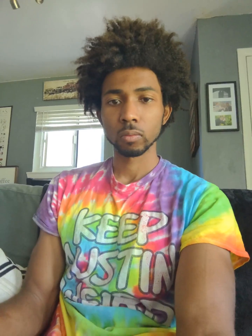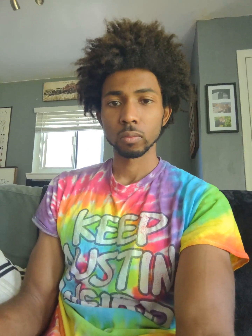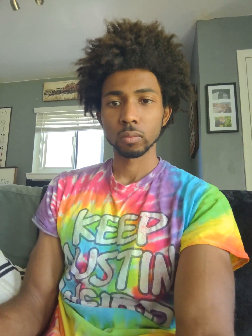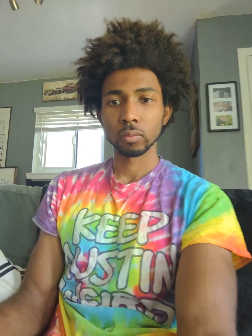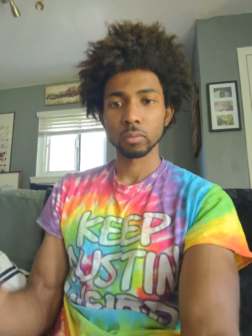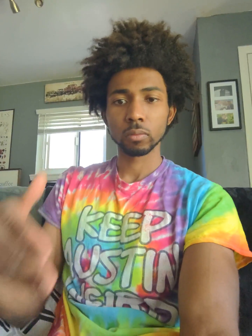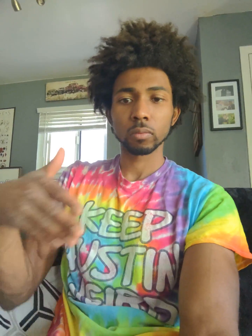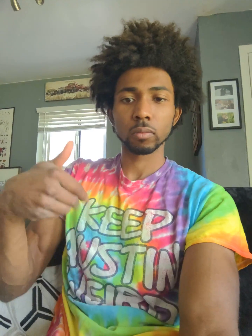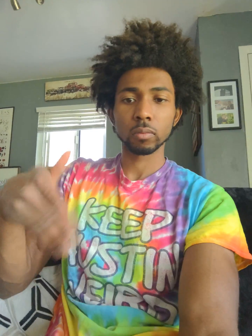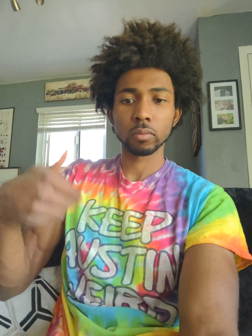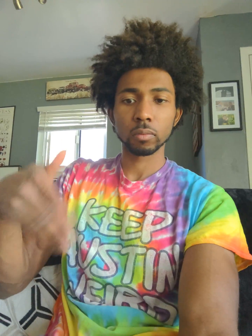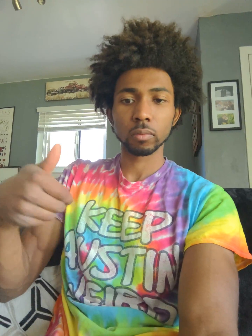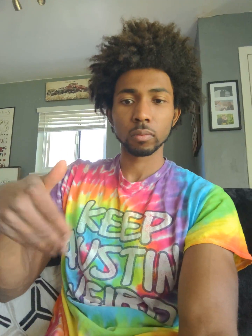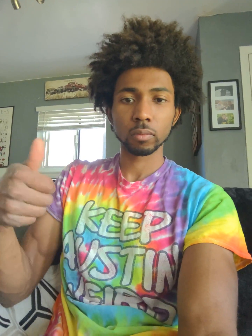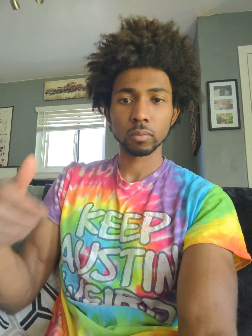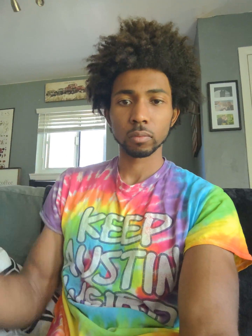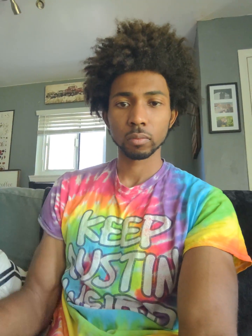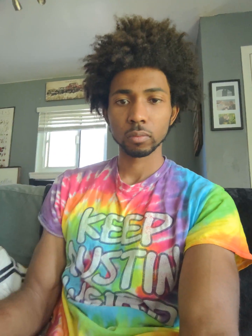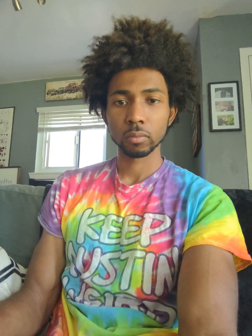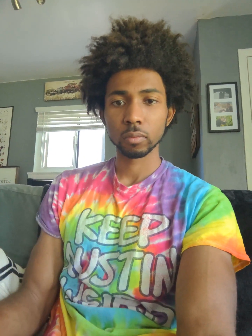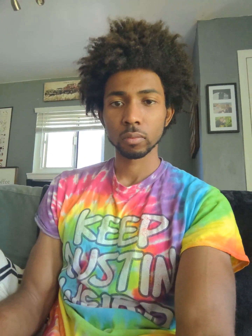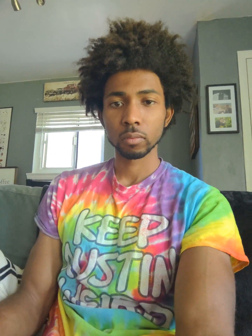pants